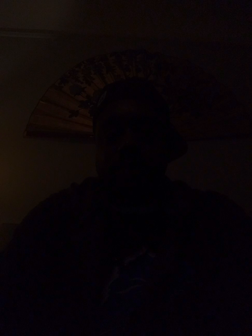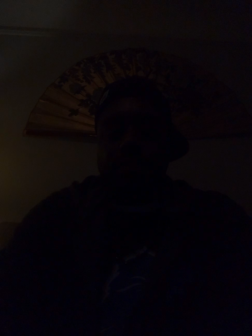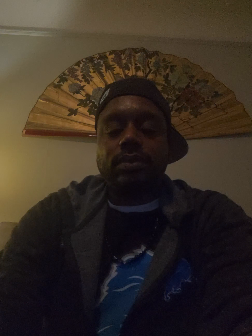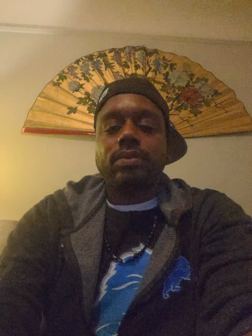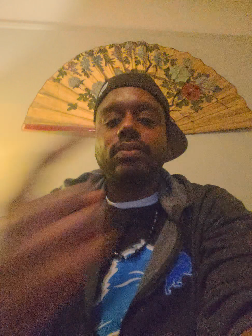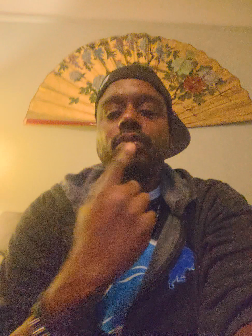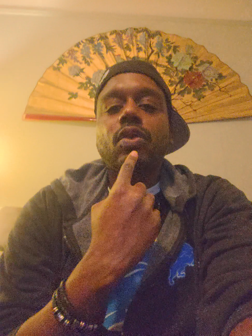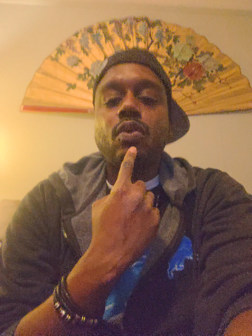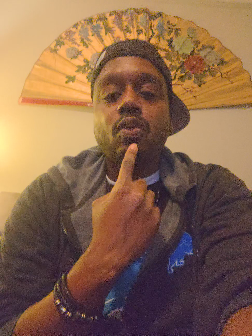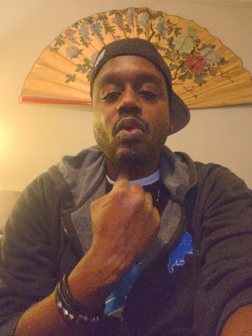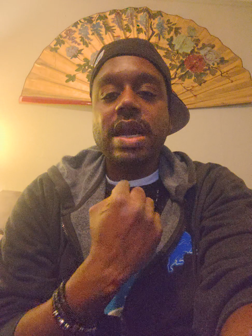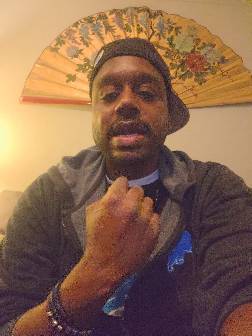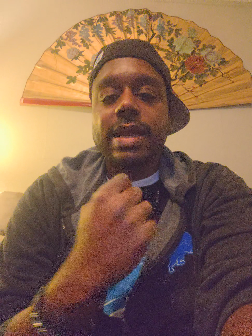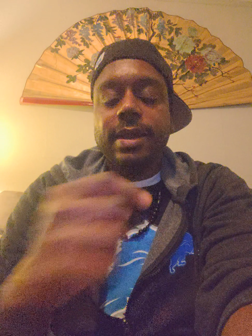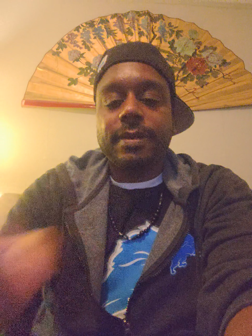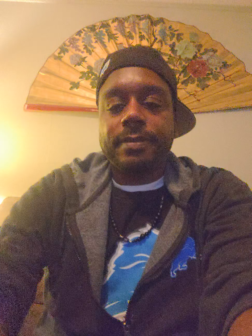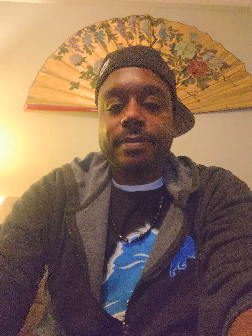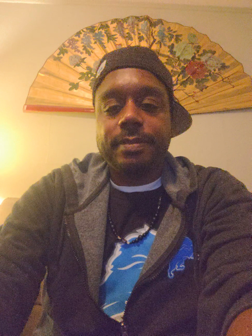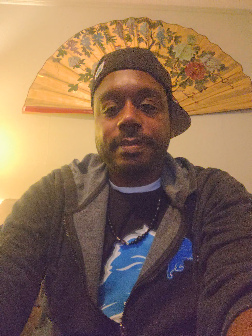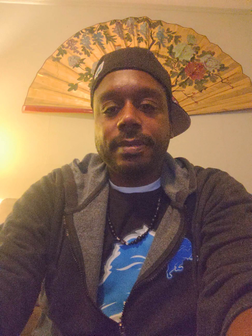red